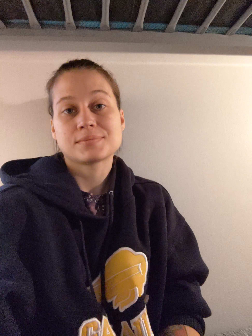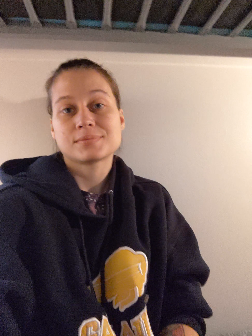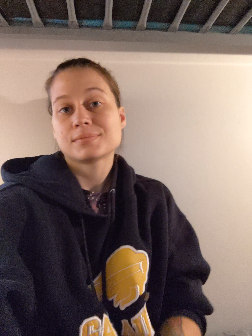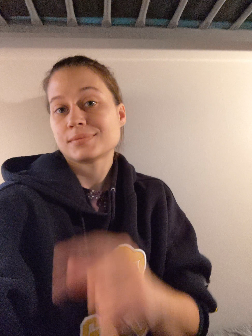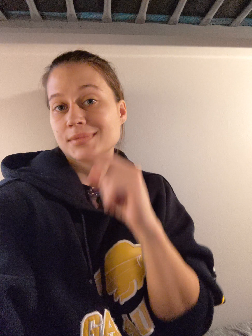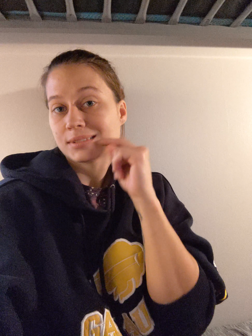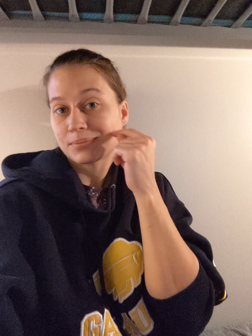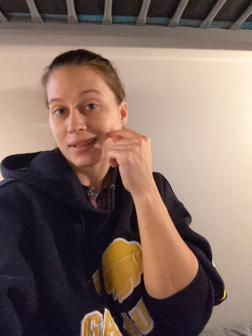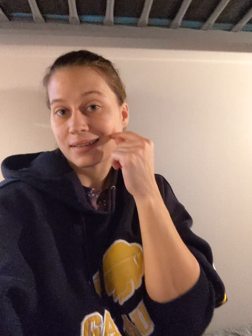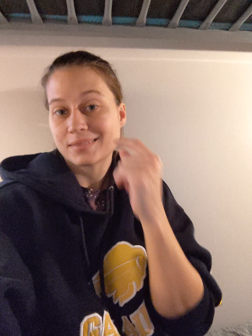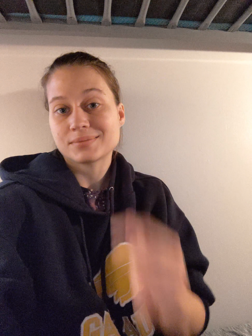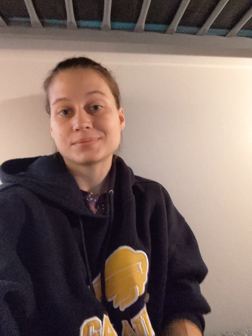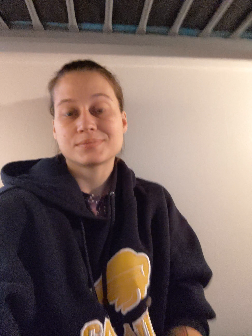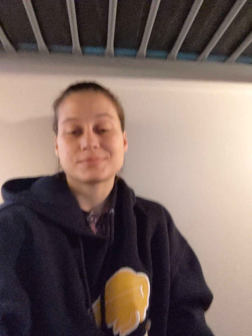smile